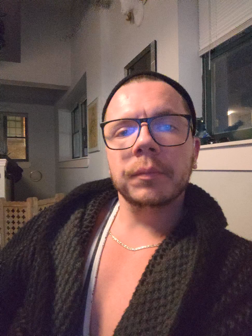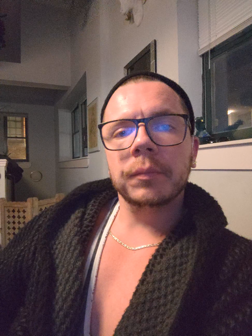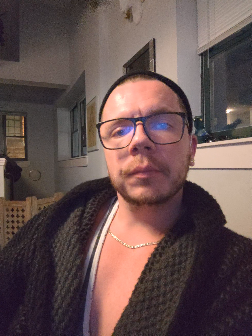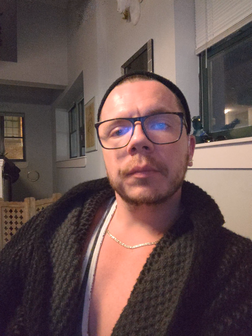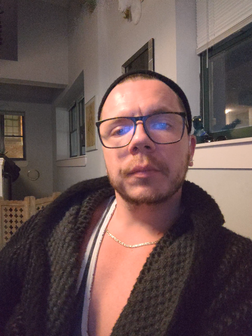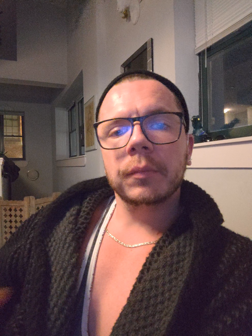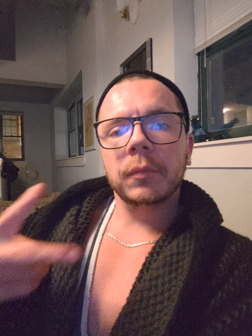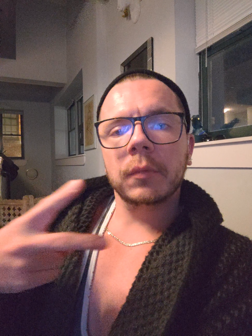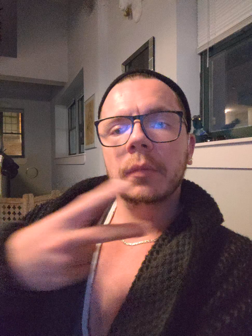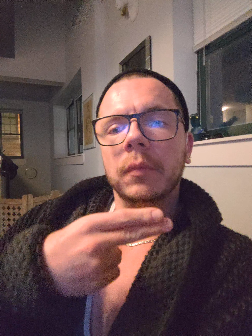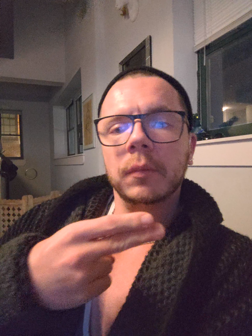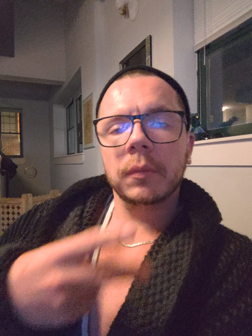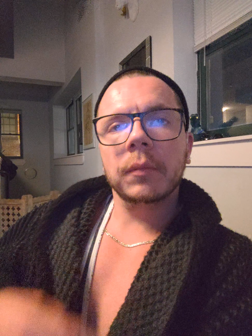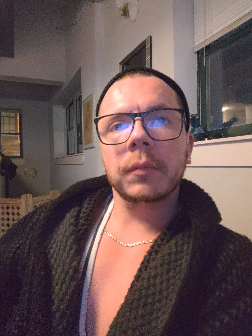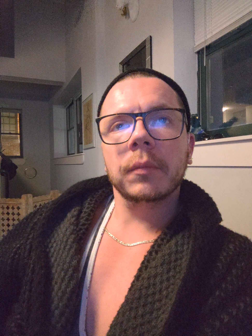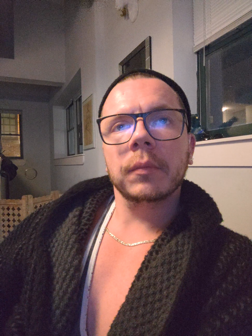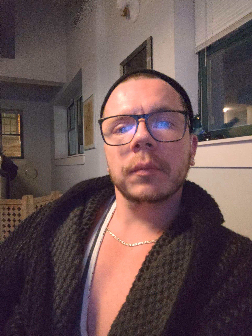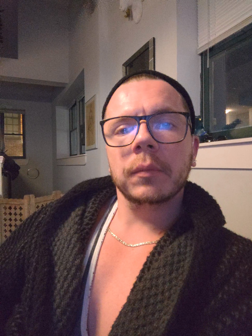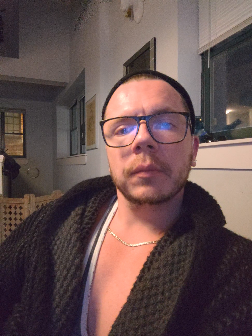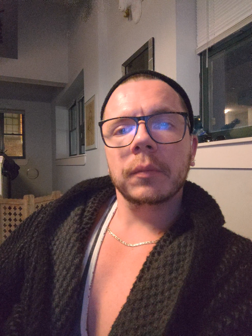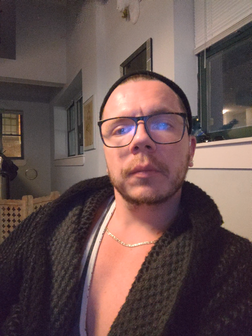cut